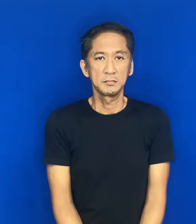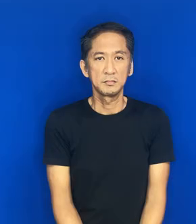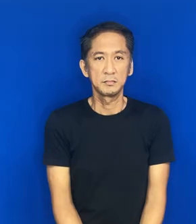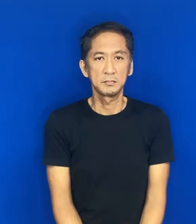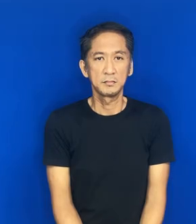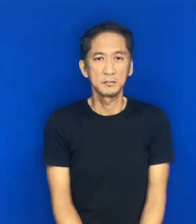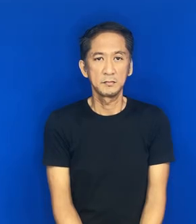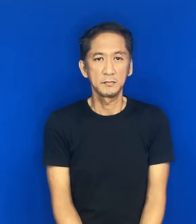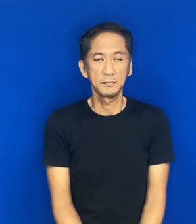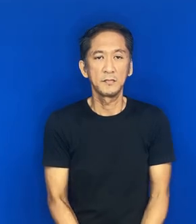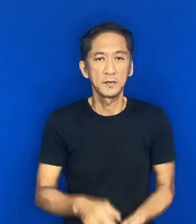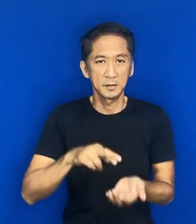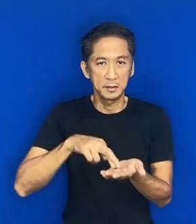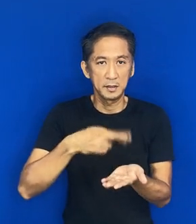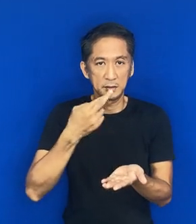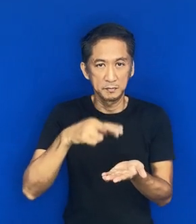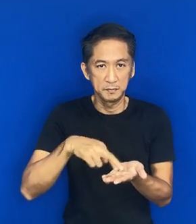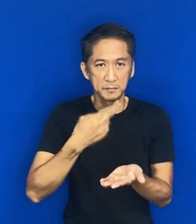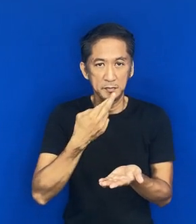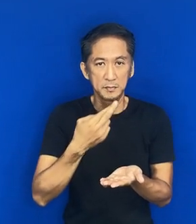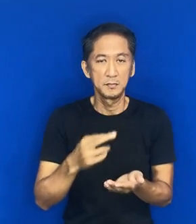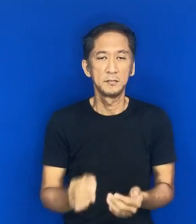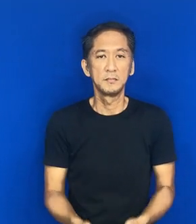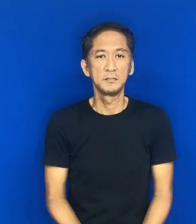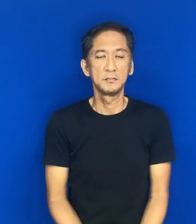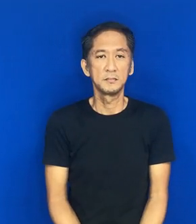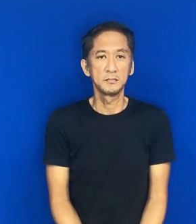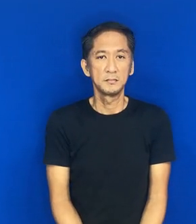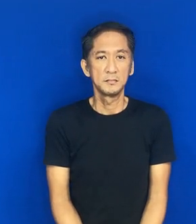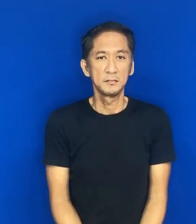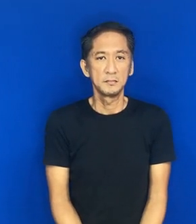rice